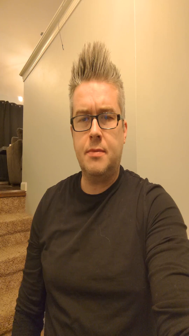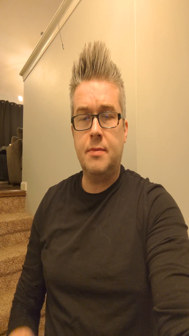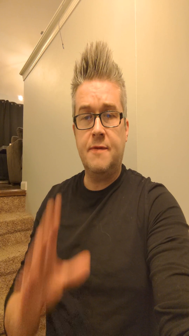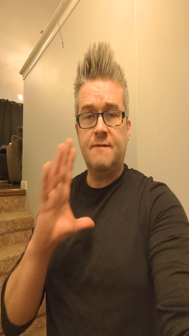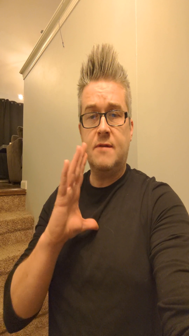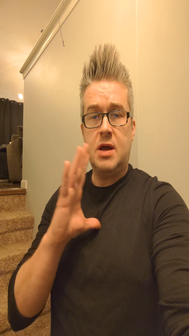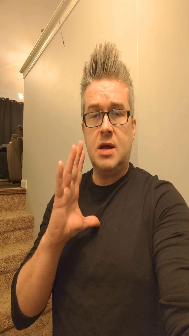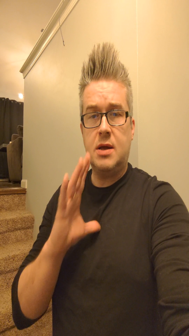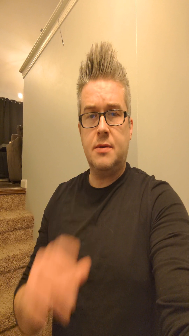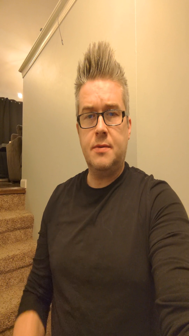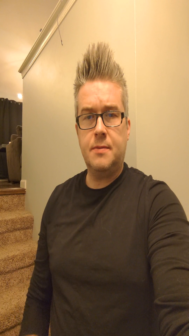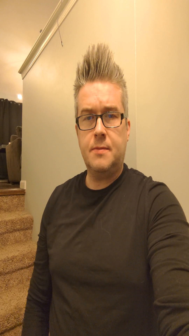fine